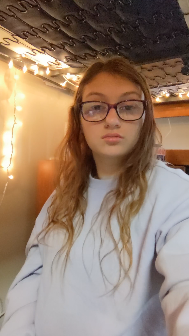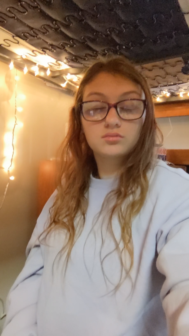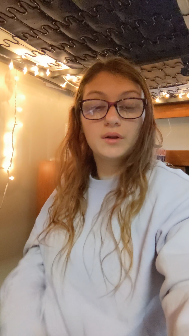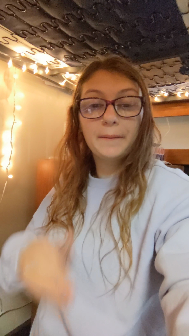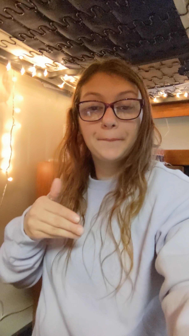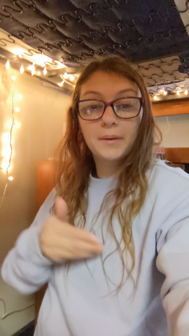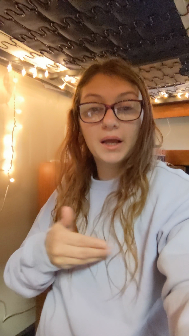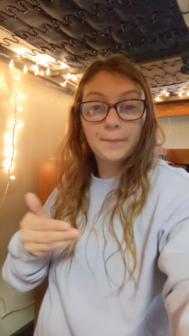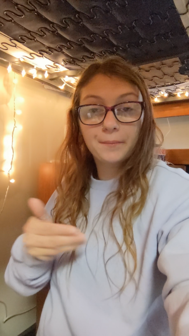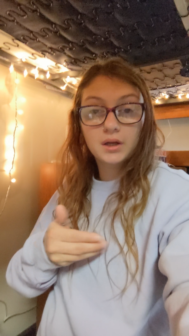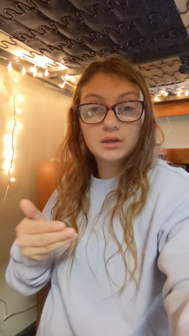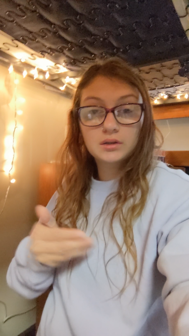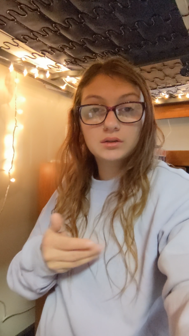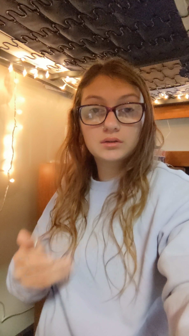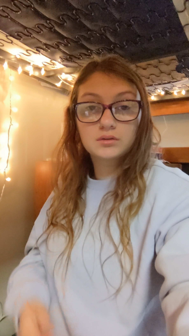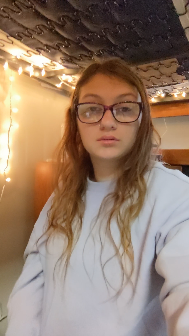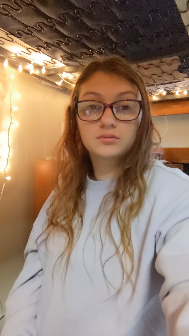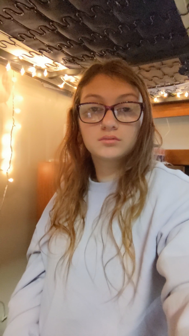baby